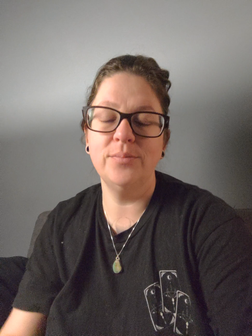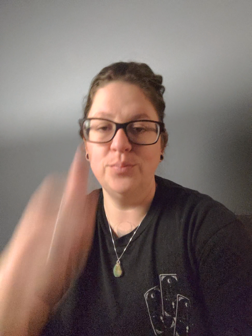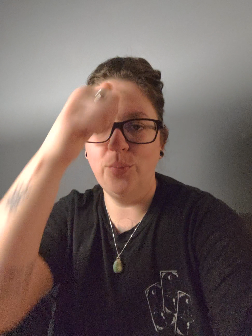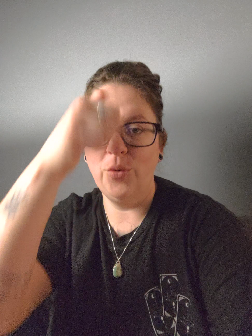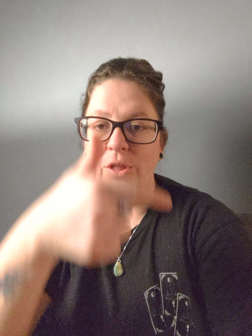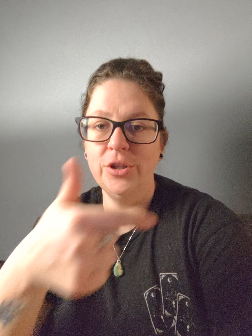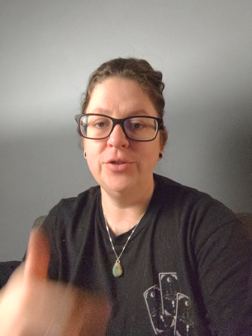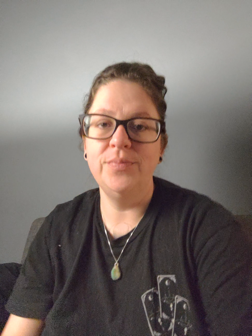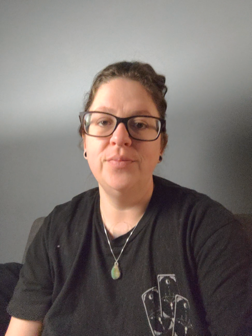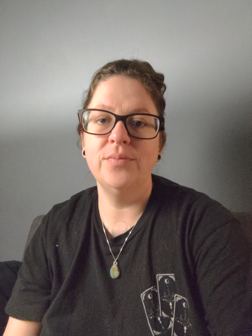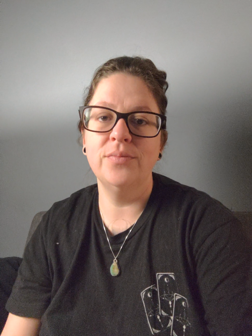brother